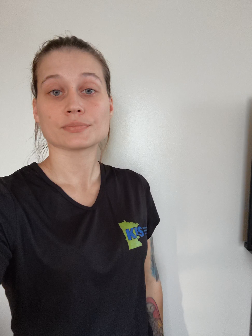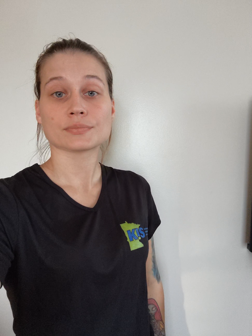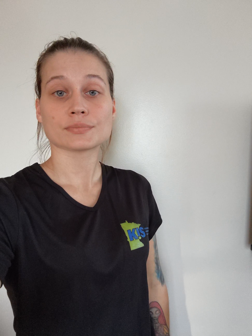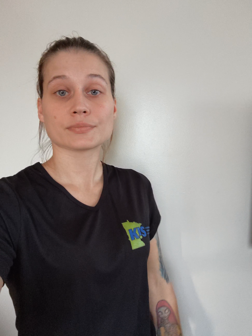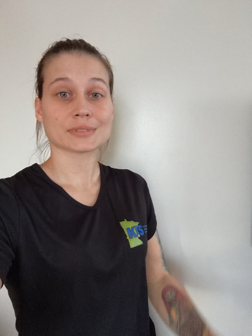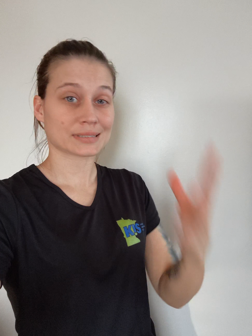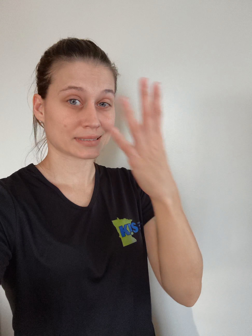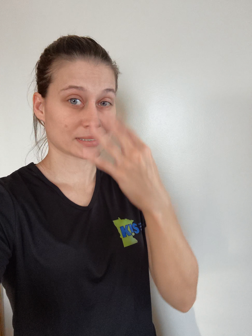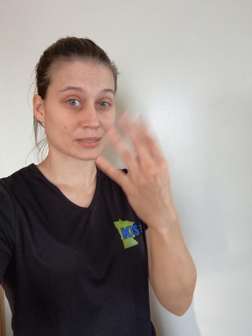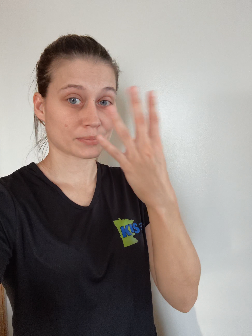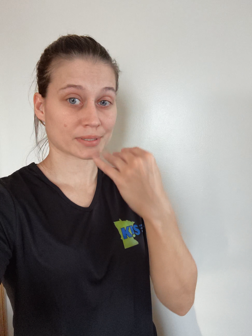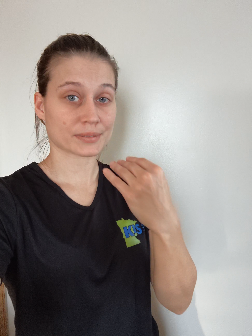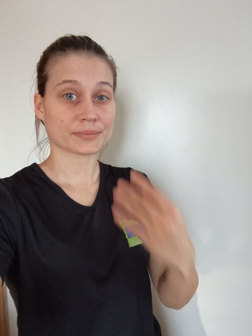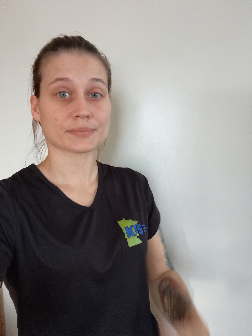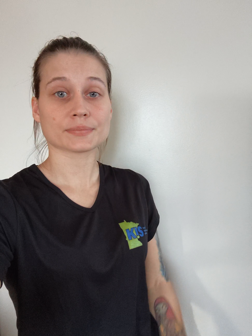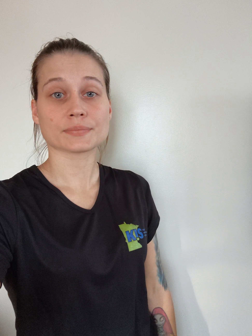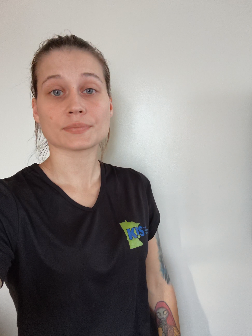sleepy